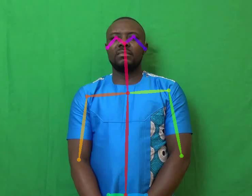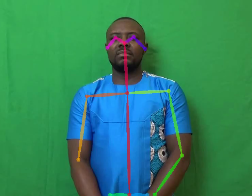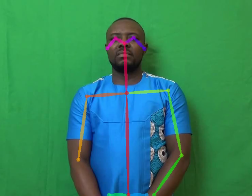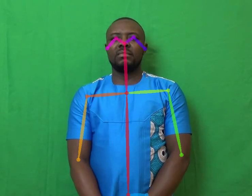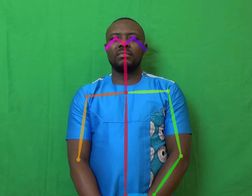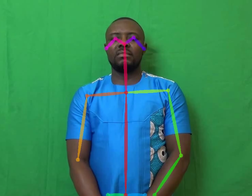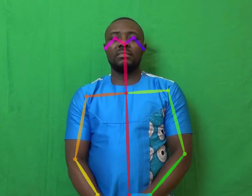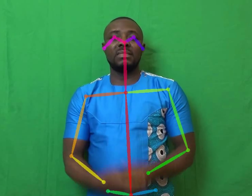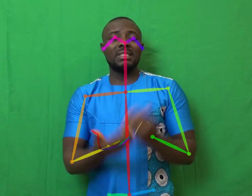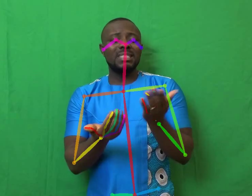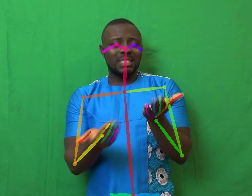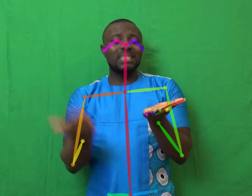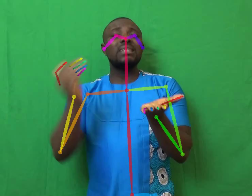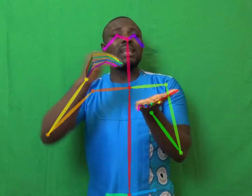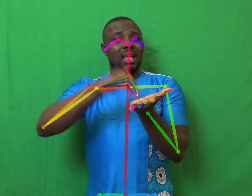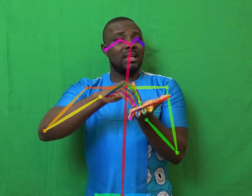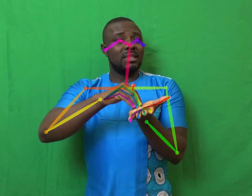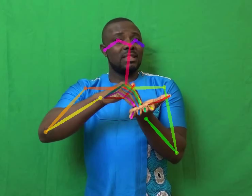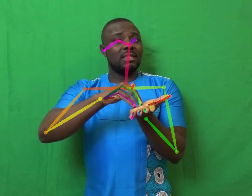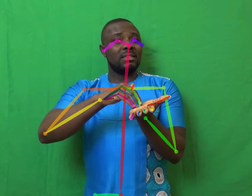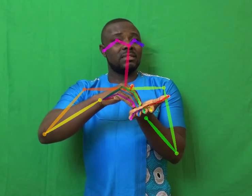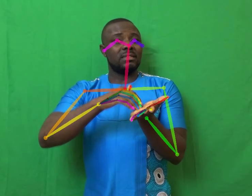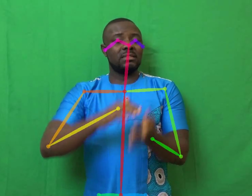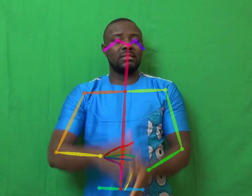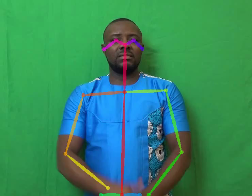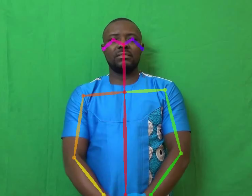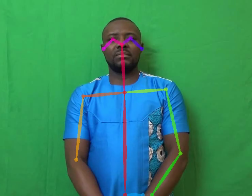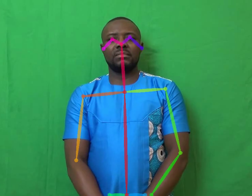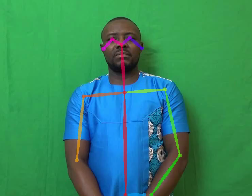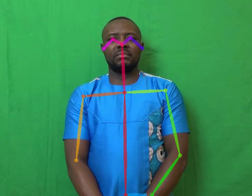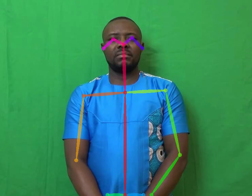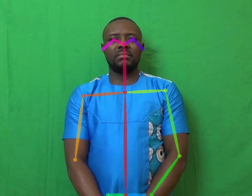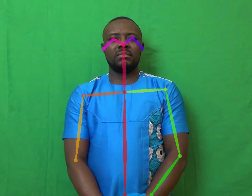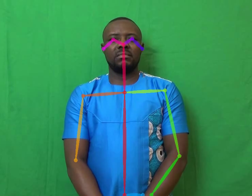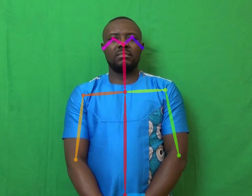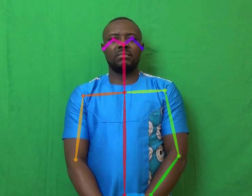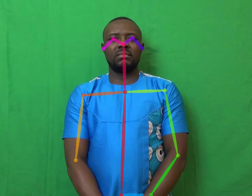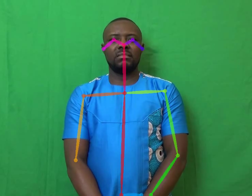again